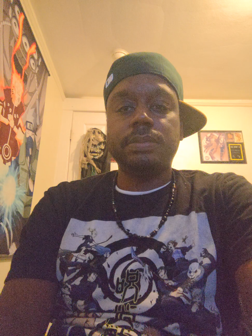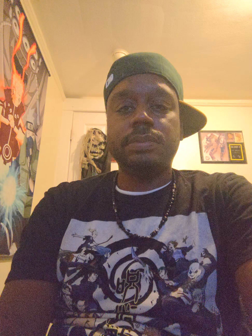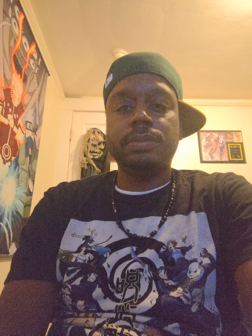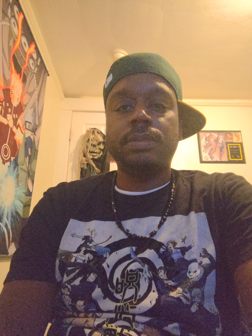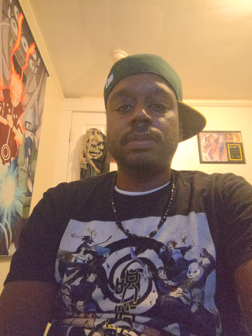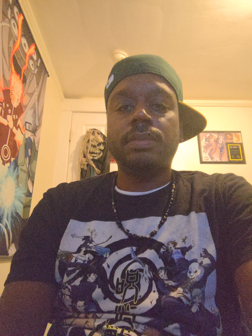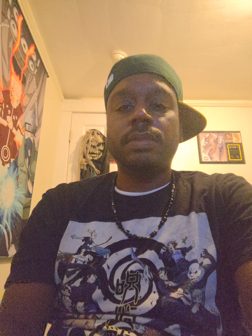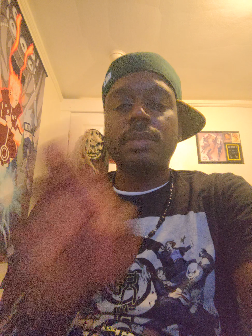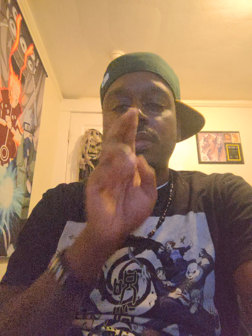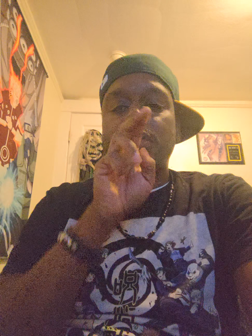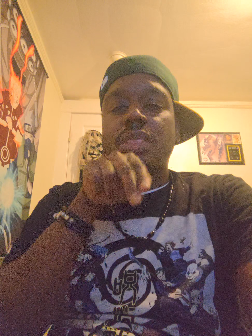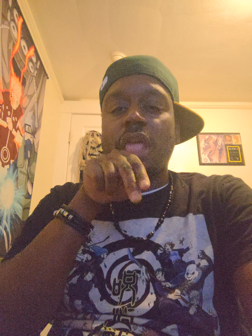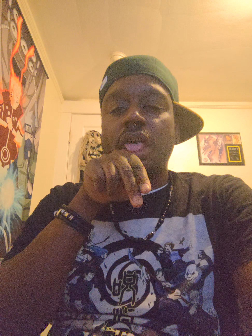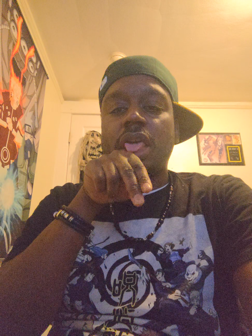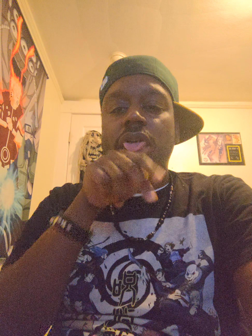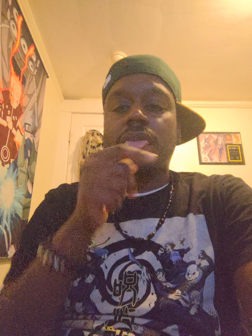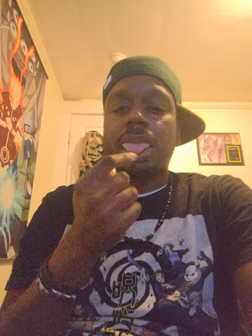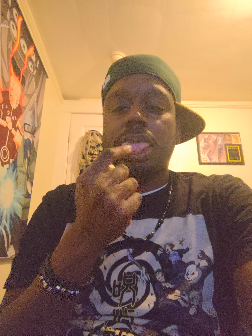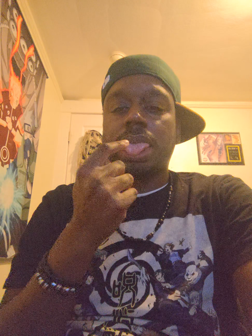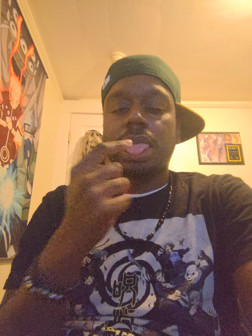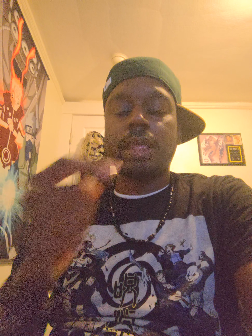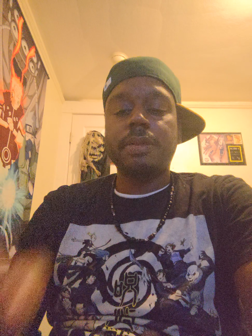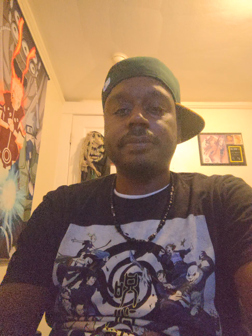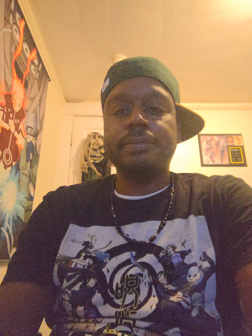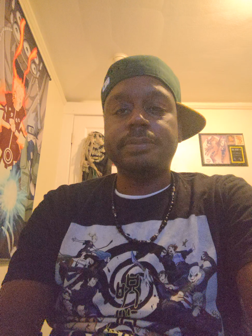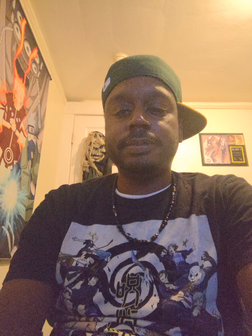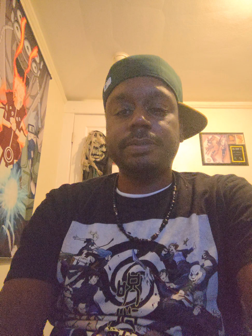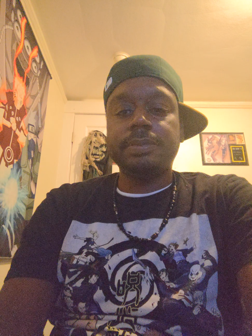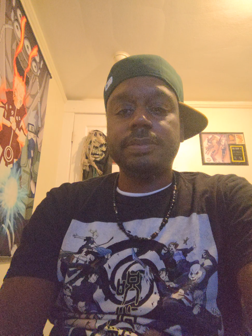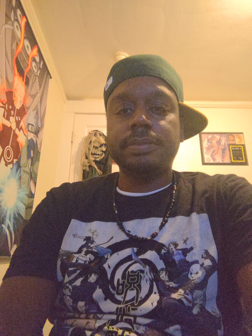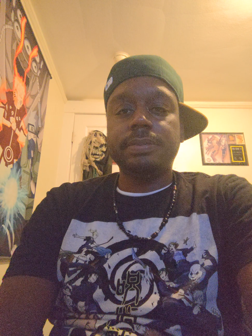tongue